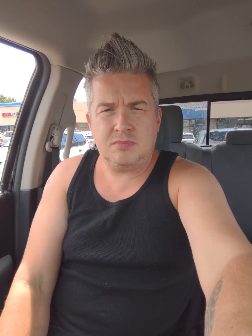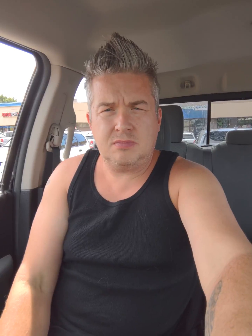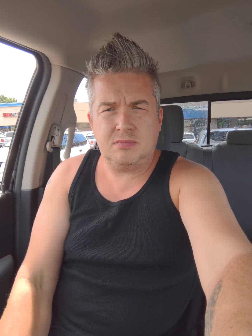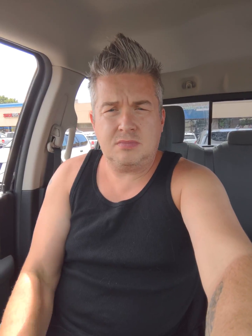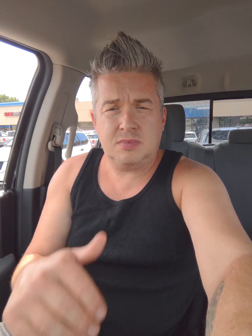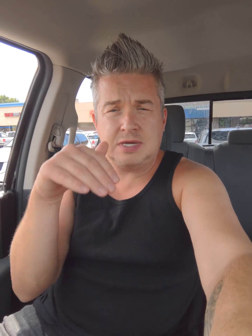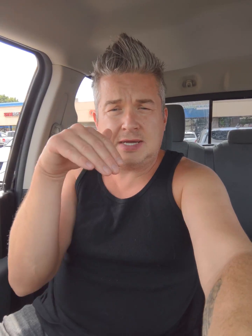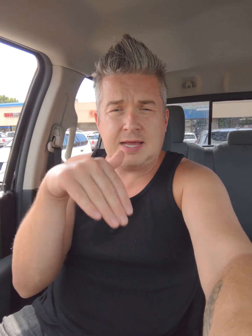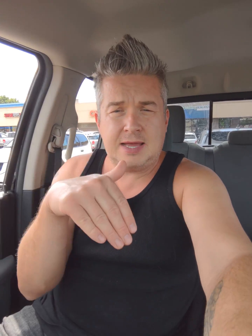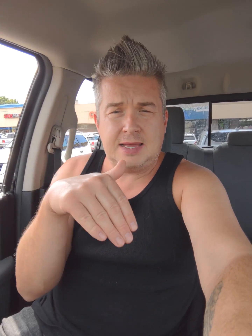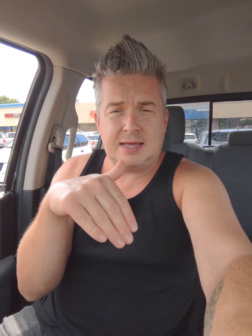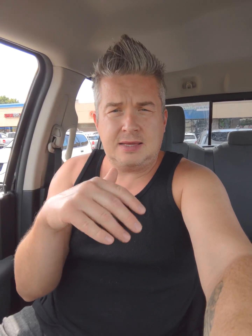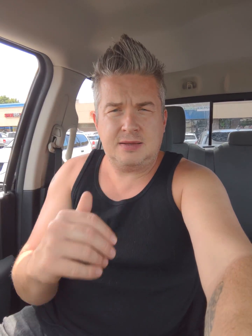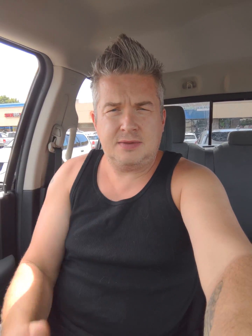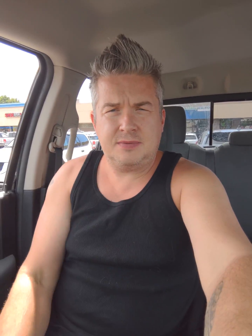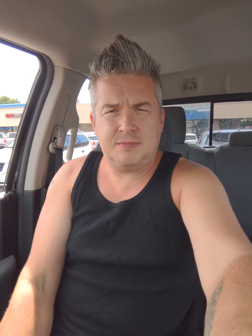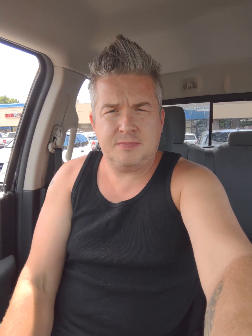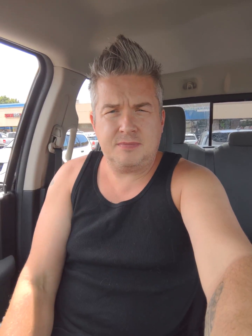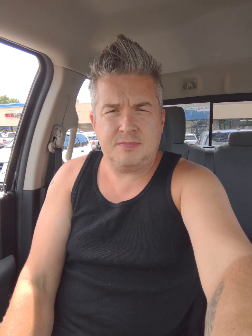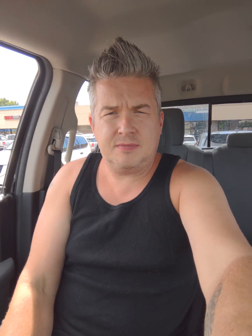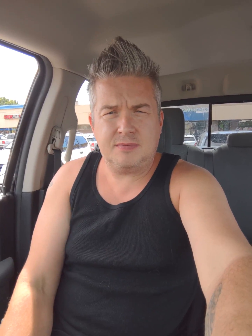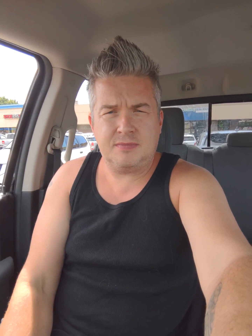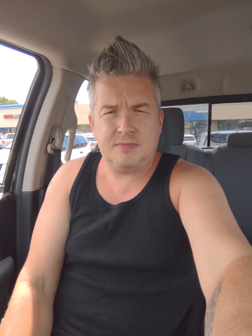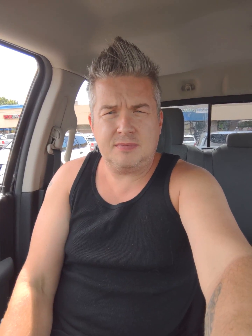night night